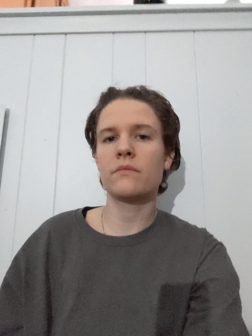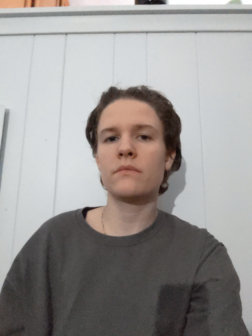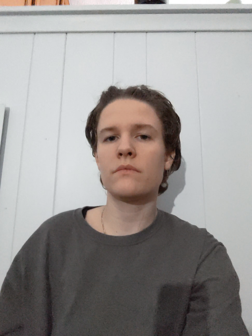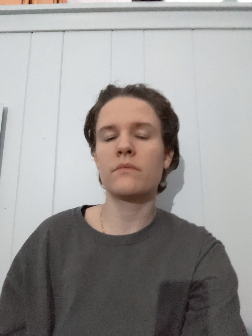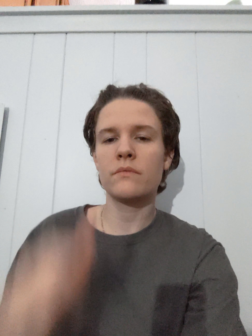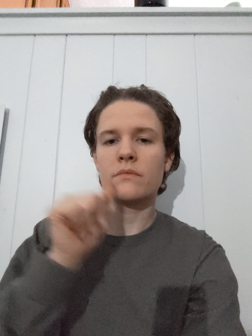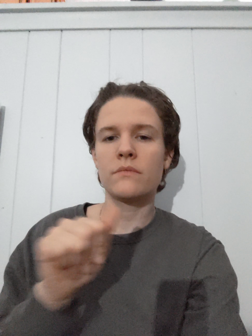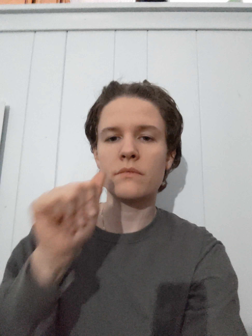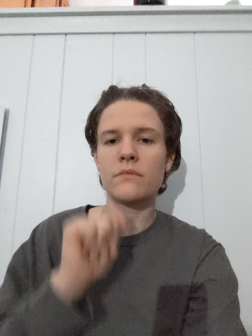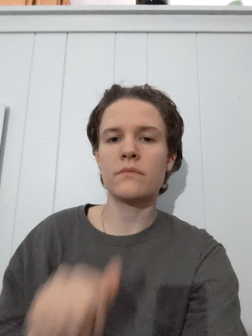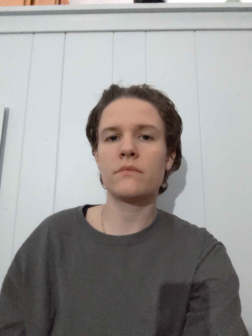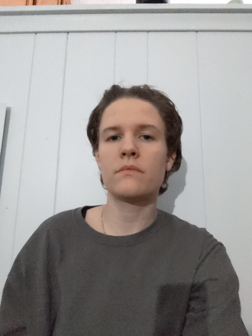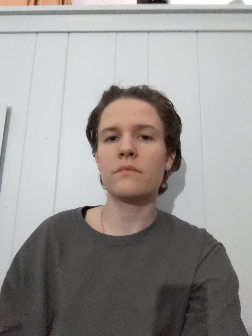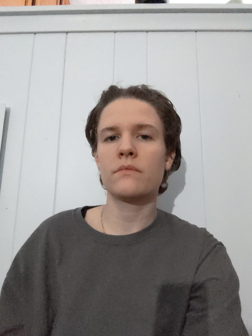aunt